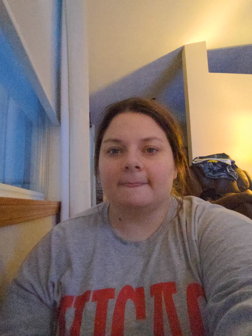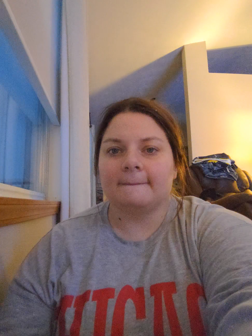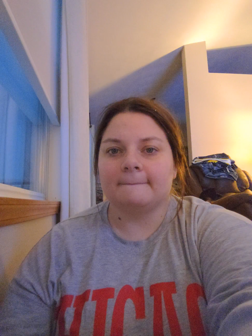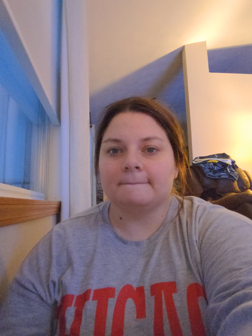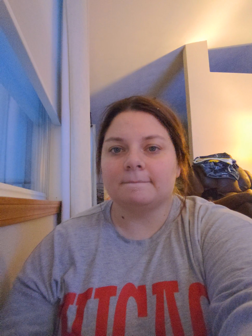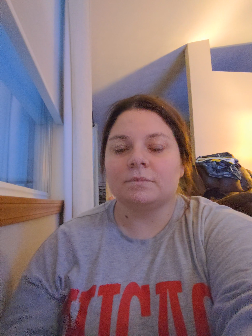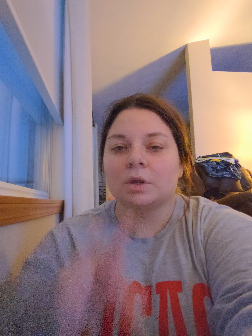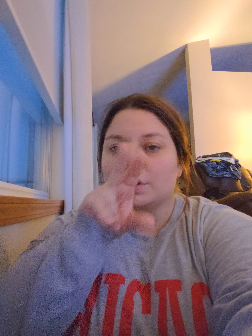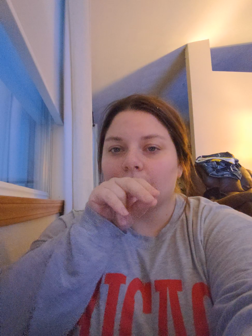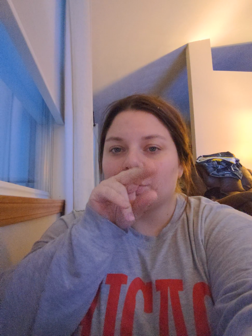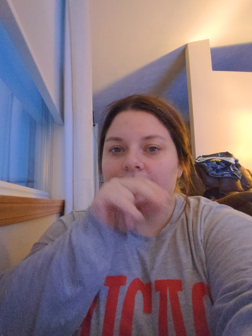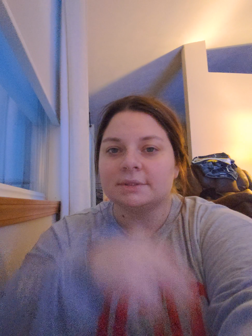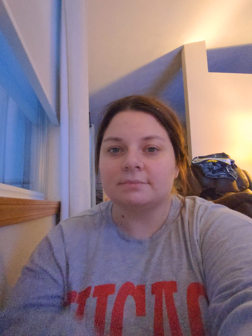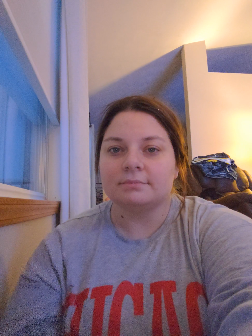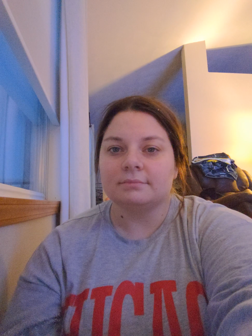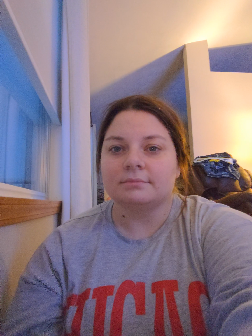goose